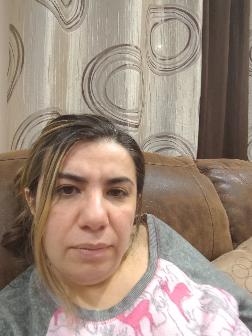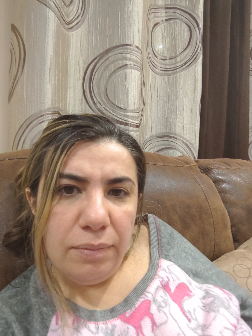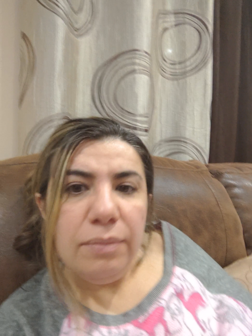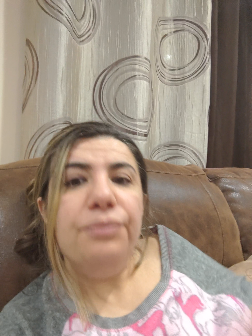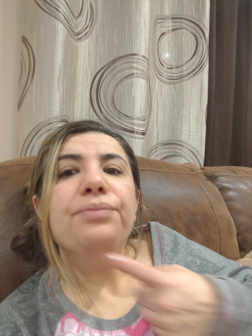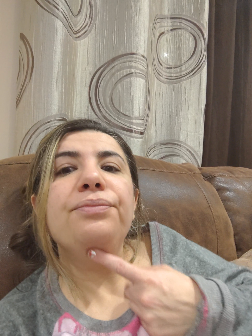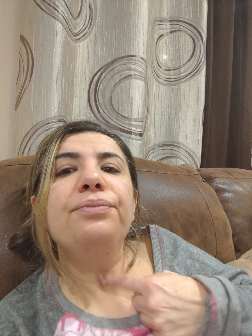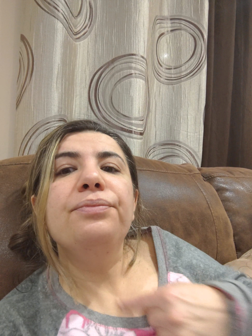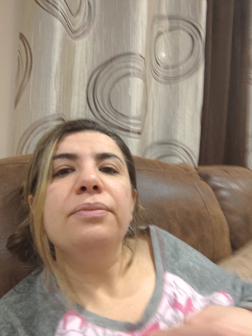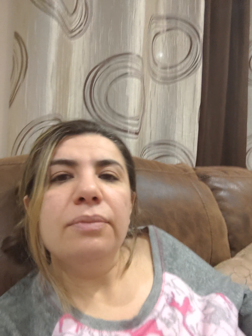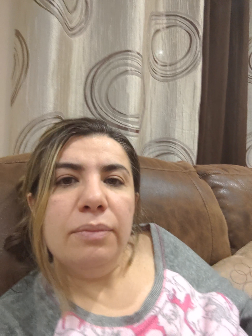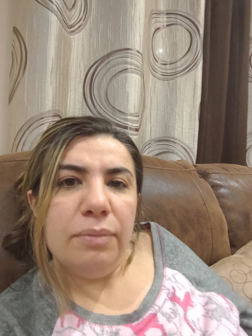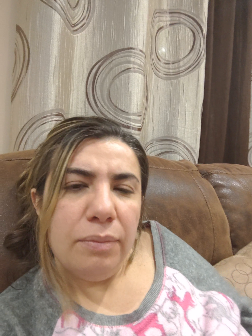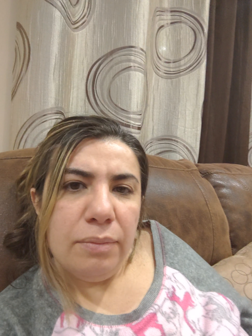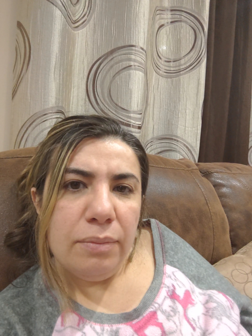thirsty